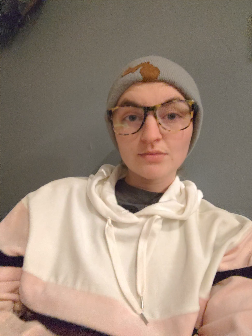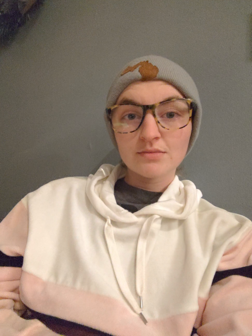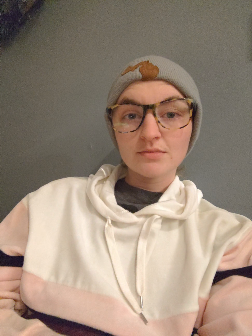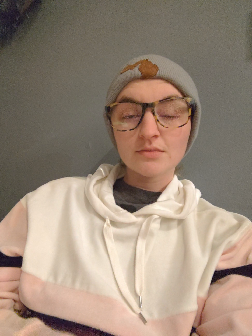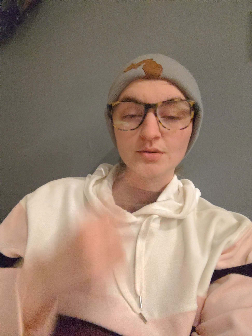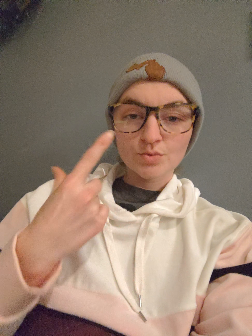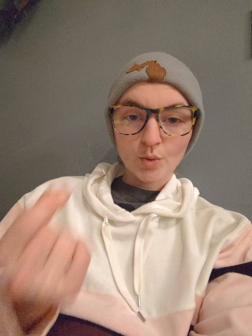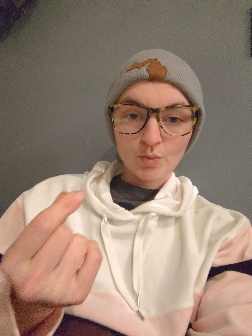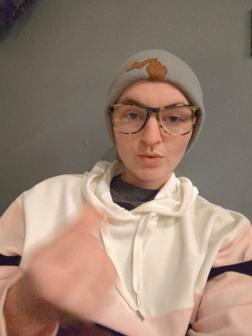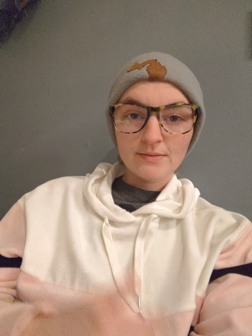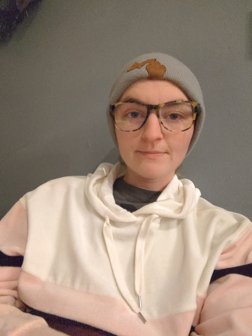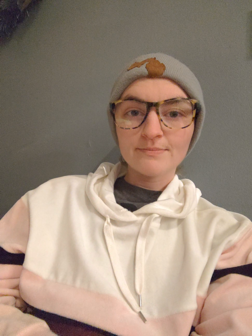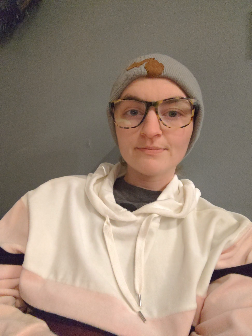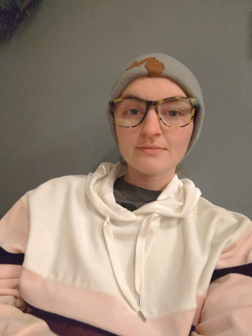go